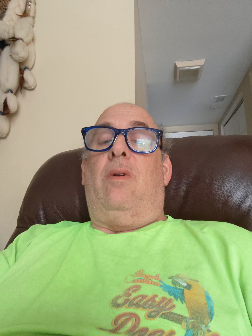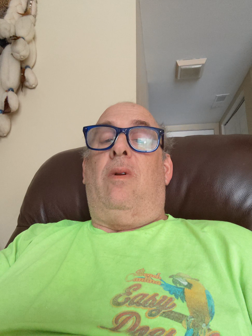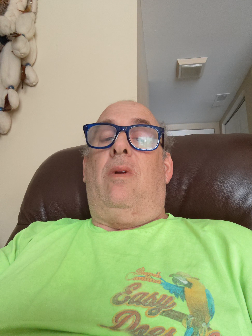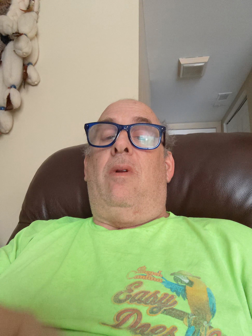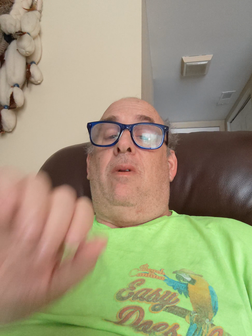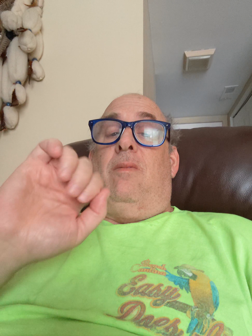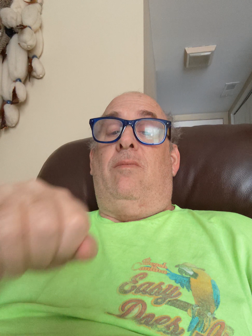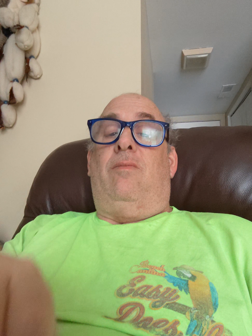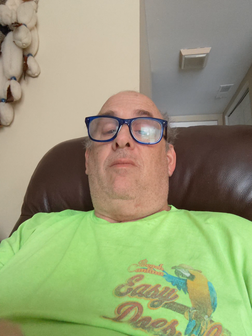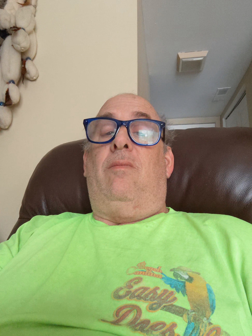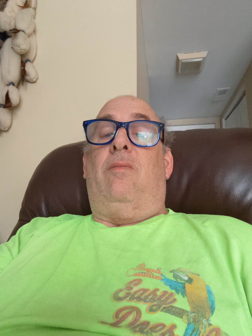can